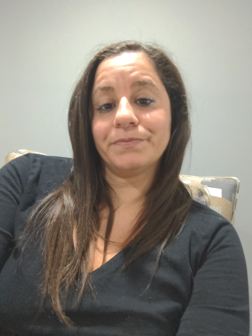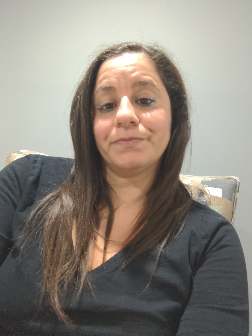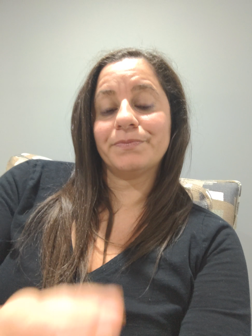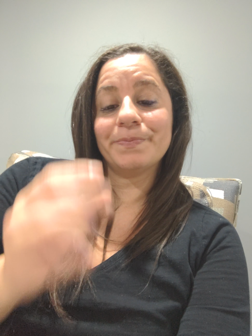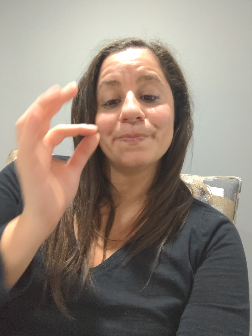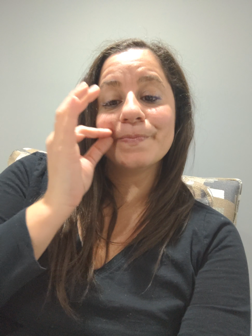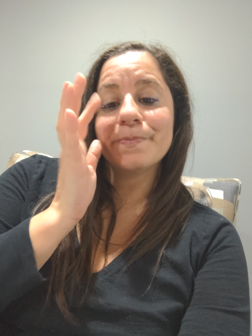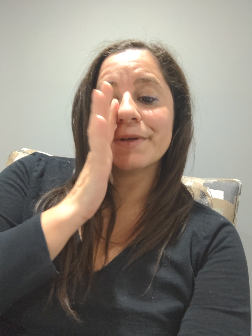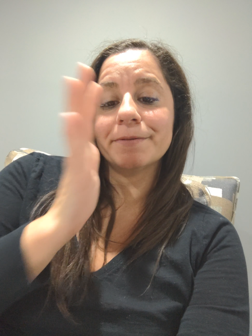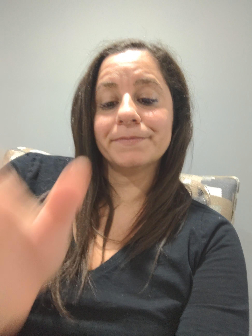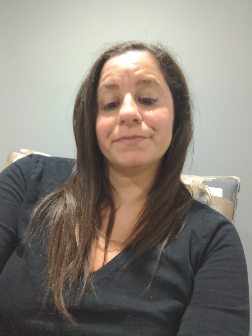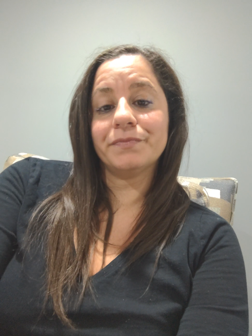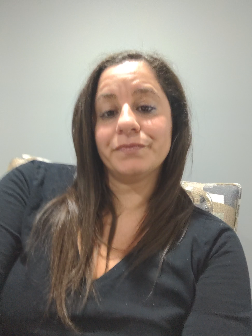bee